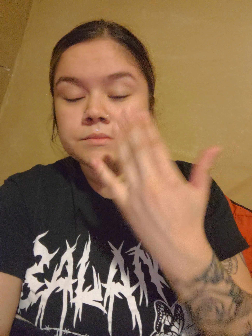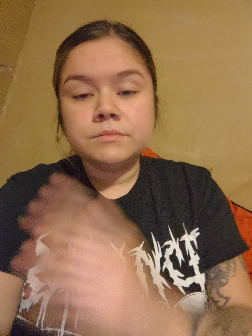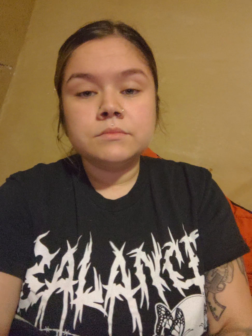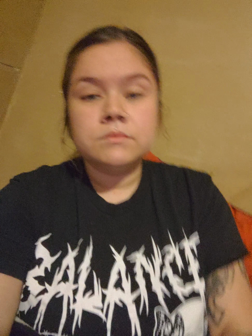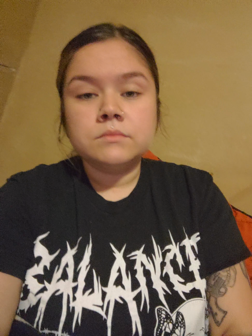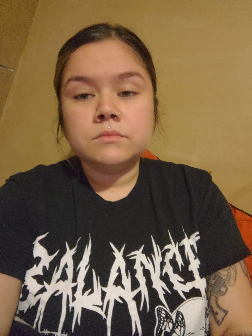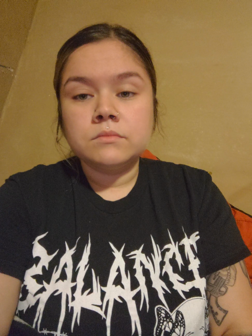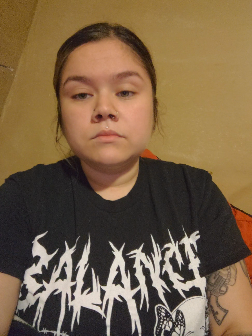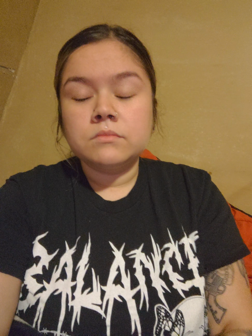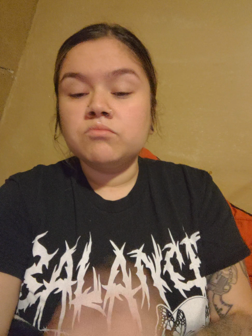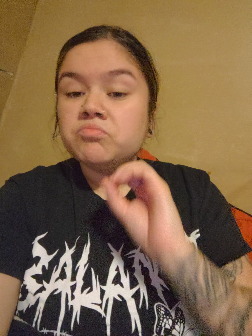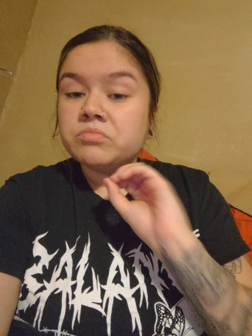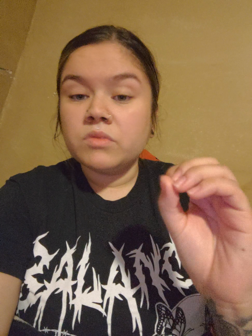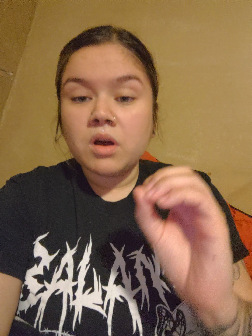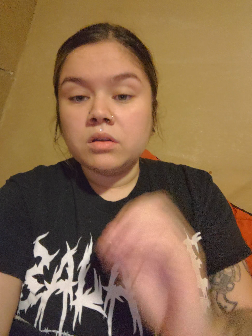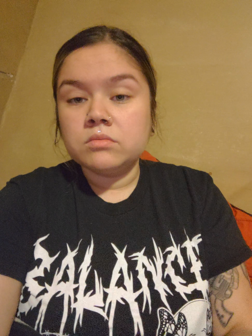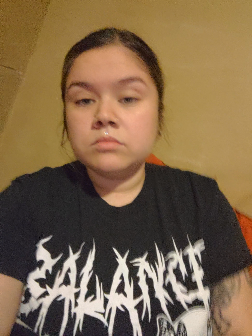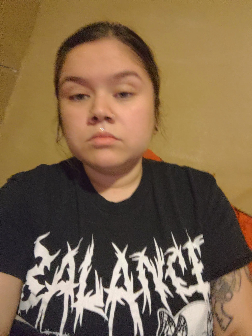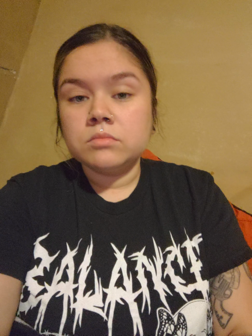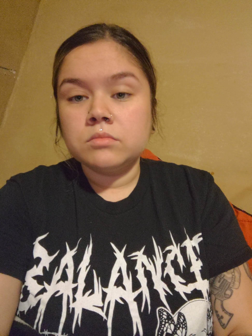none